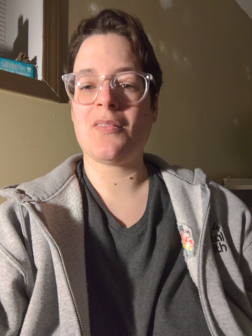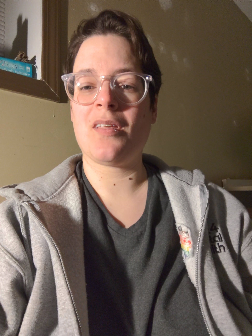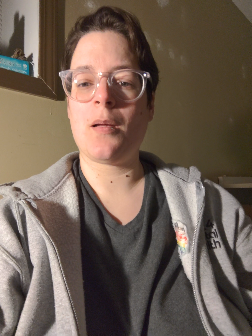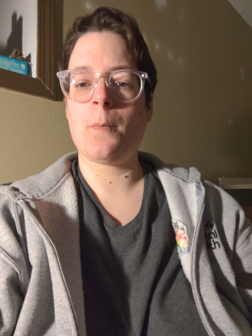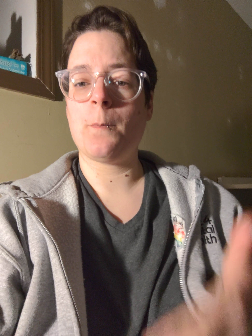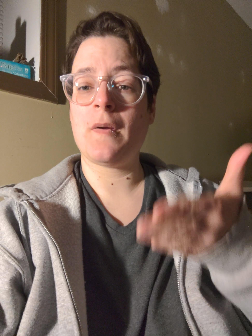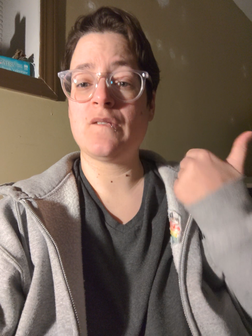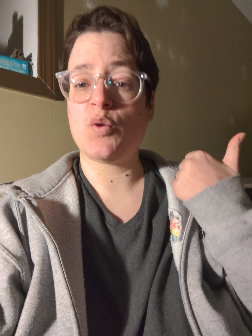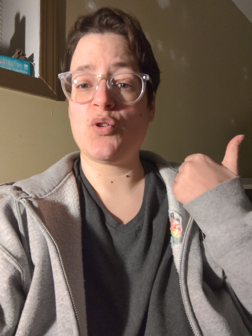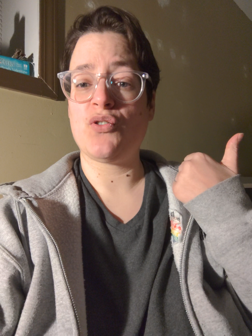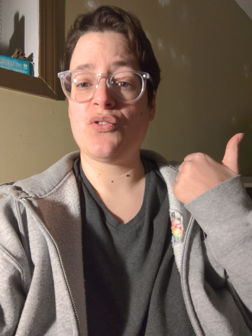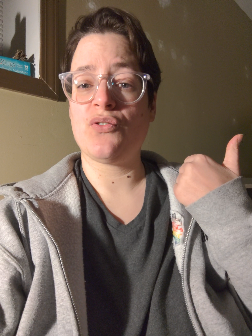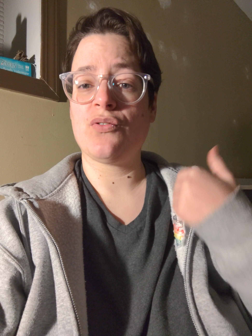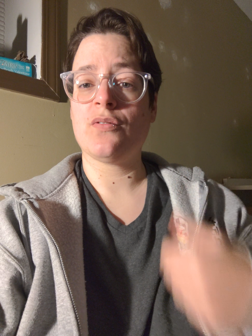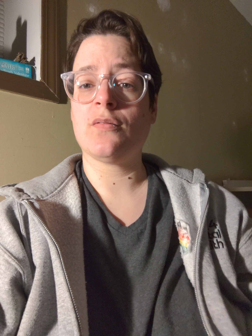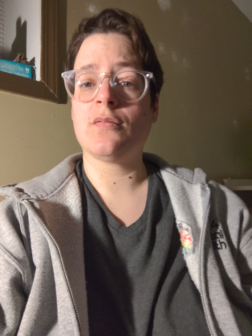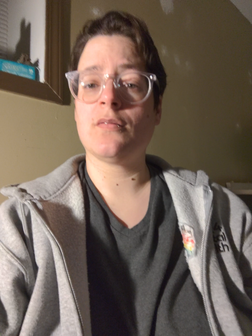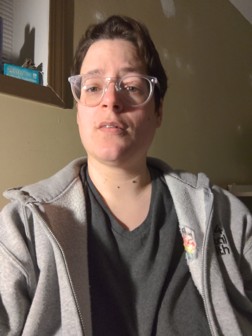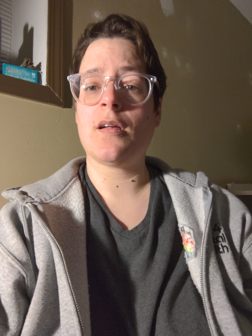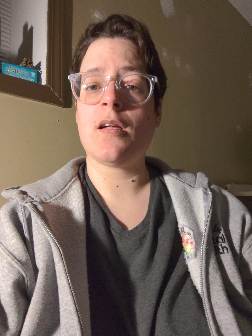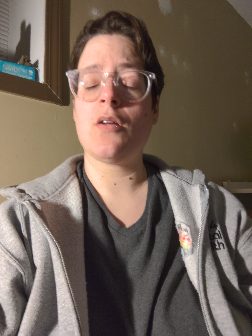before